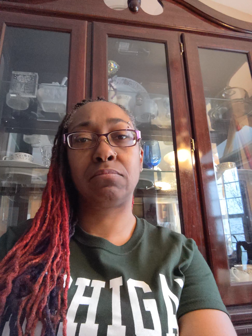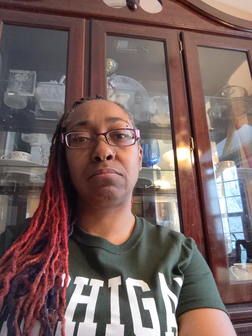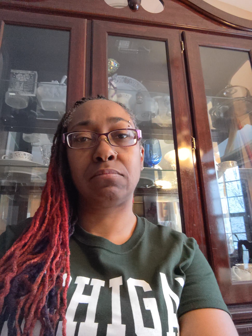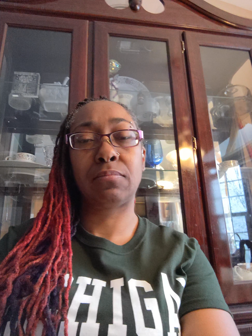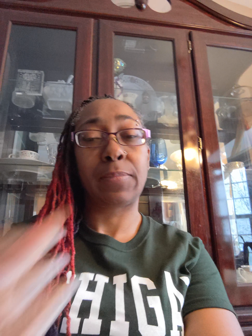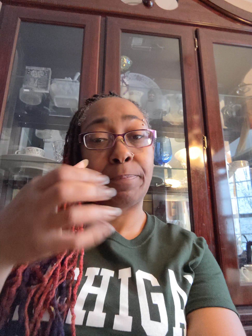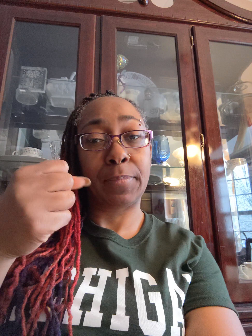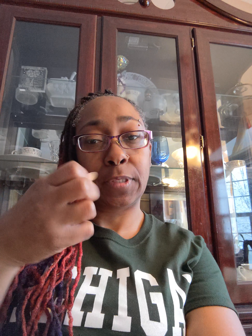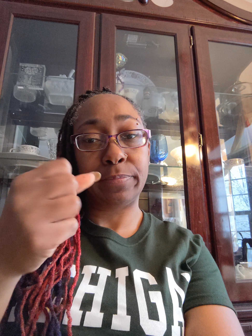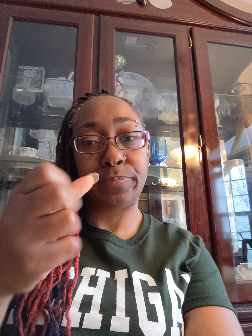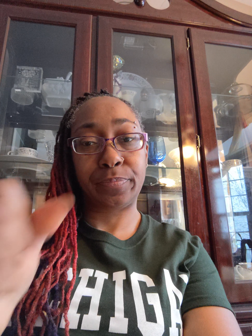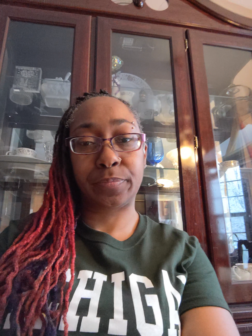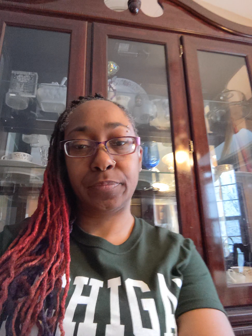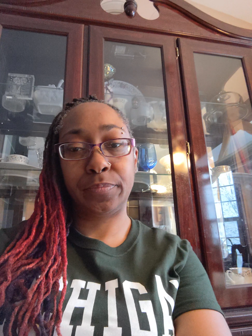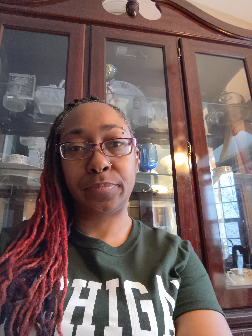milk